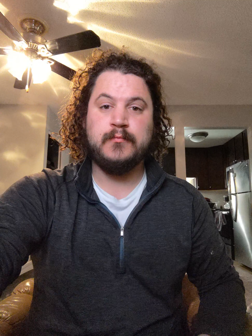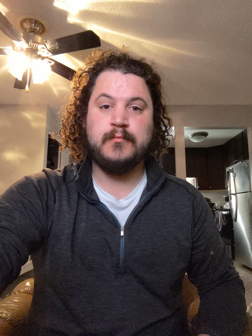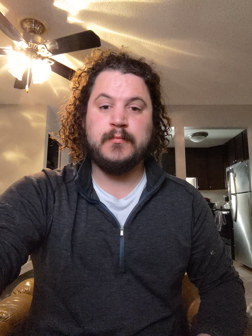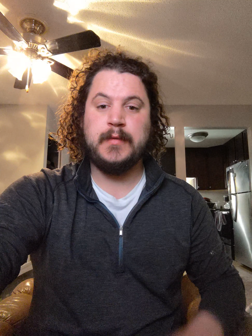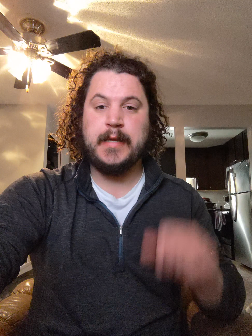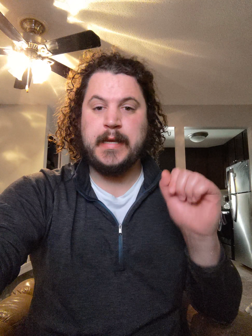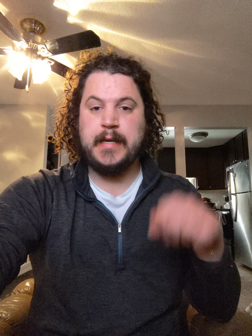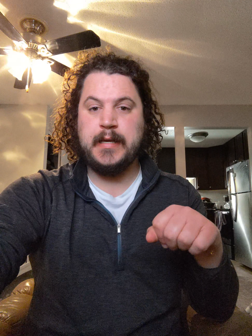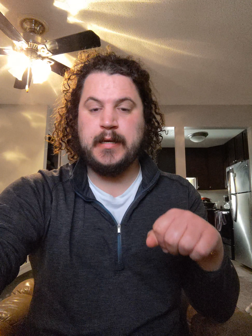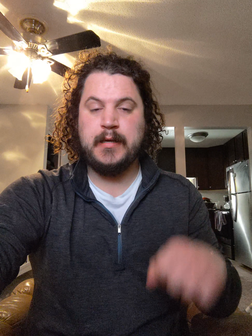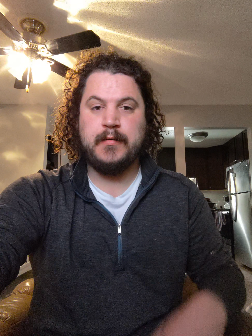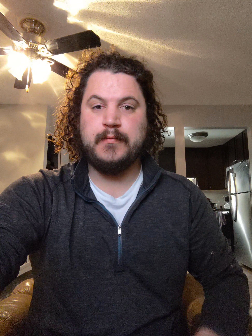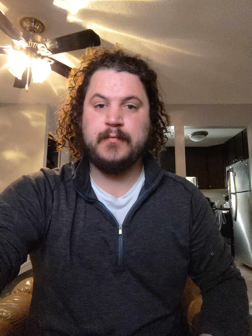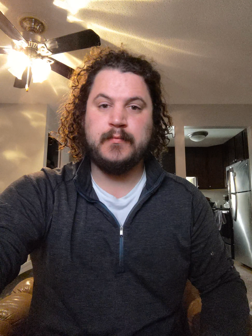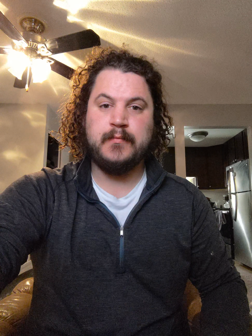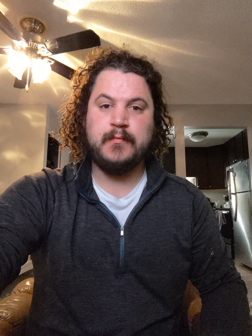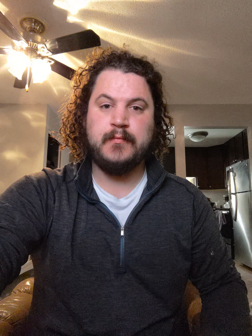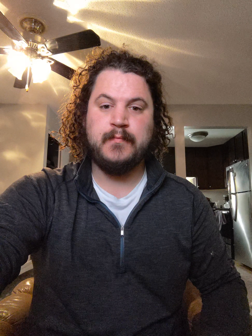can